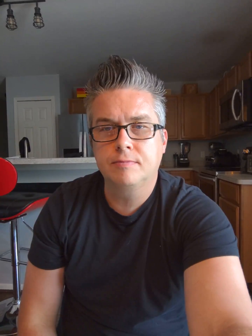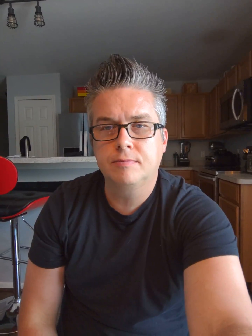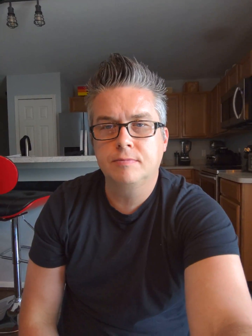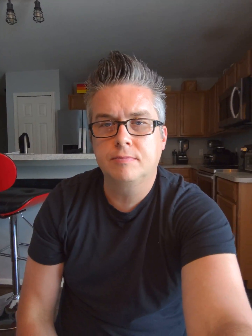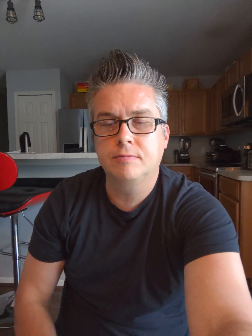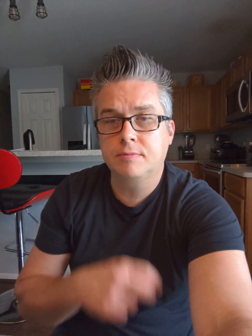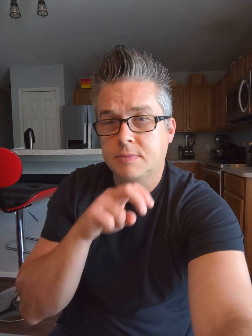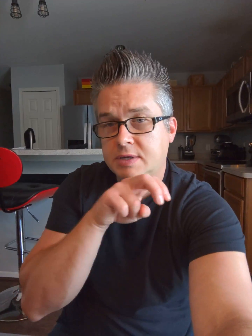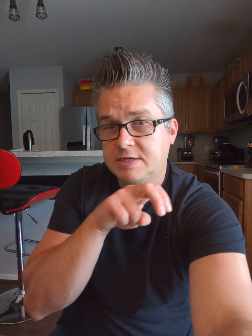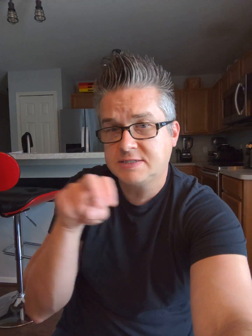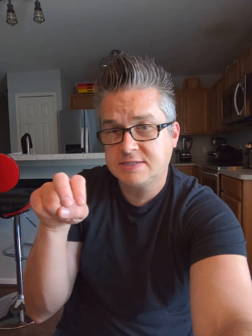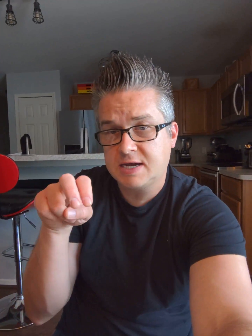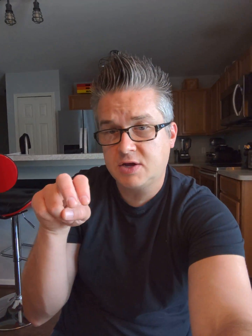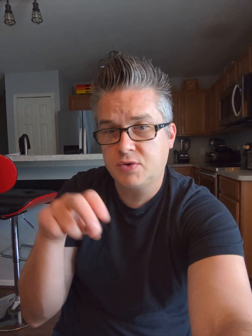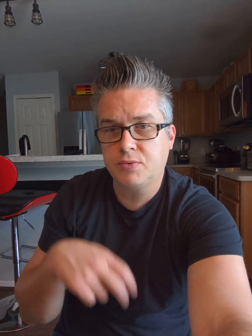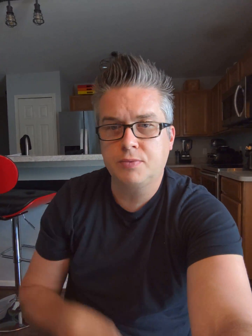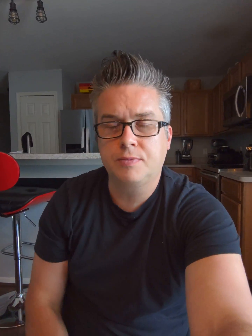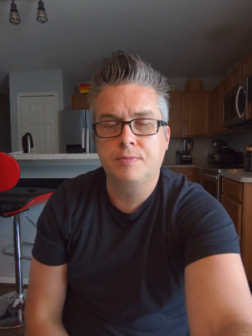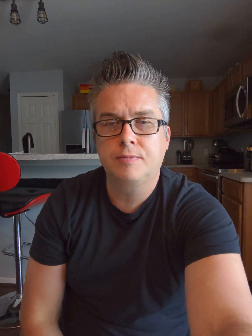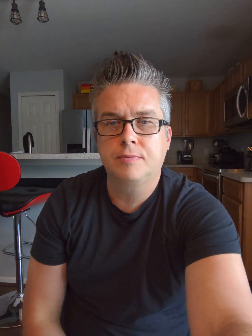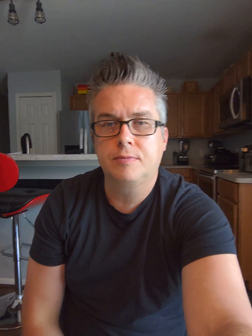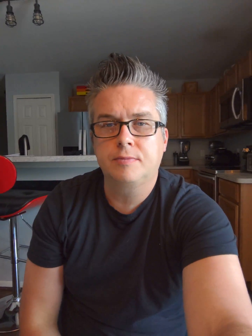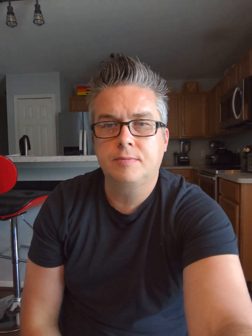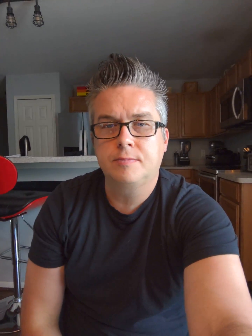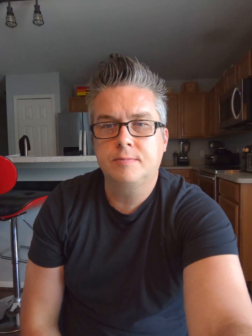bench